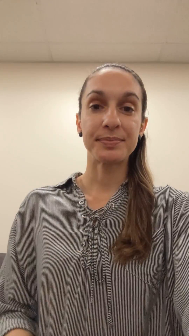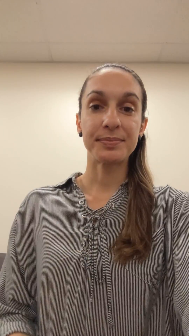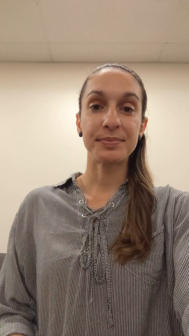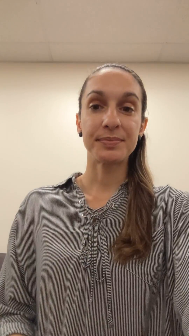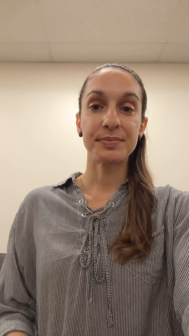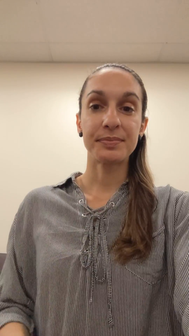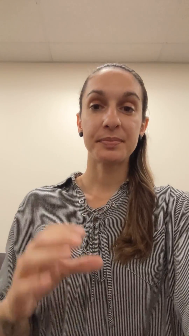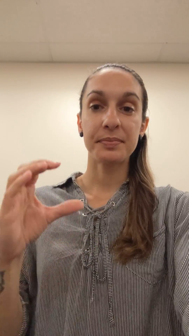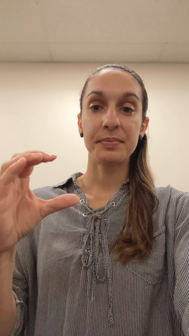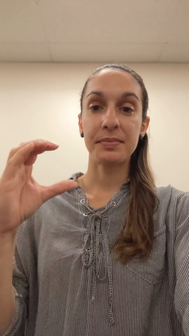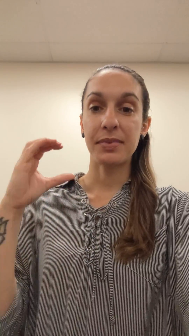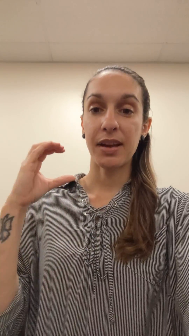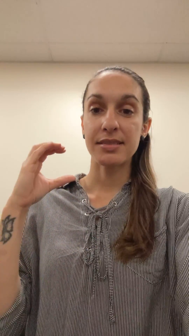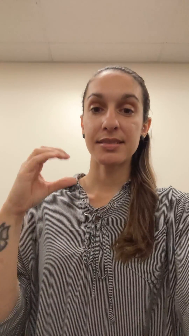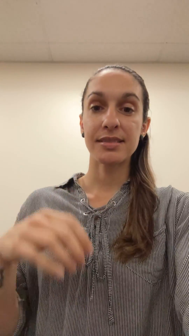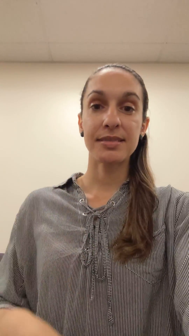bus